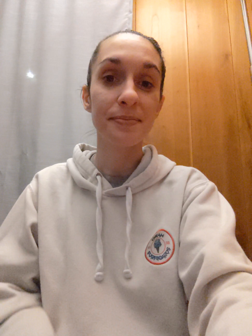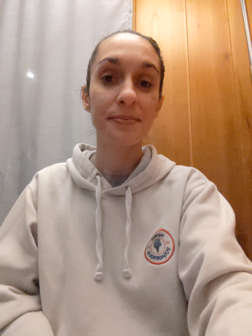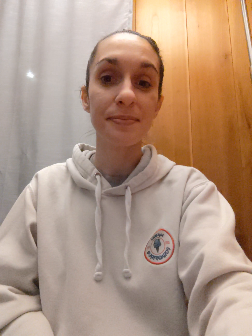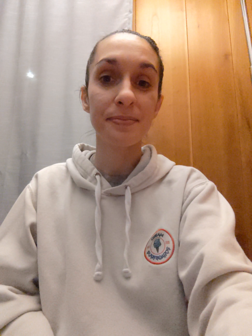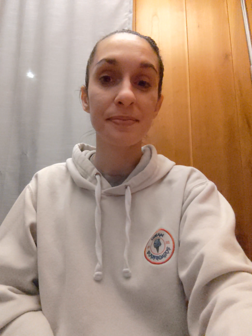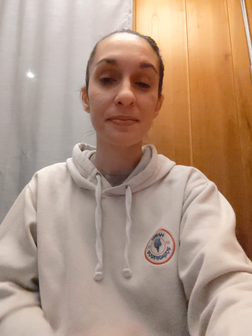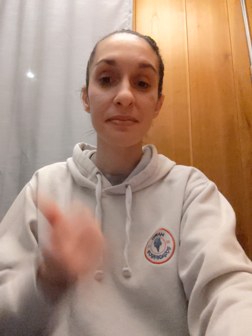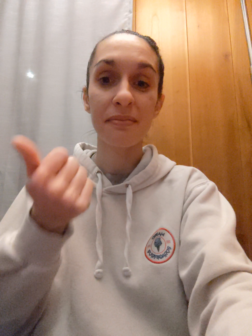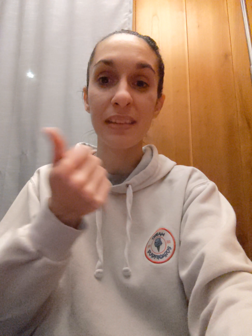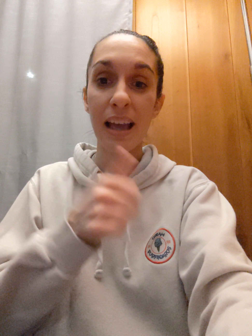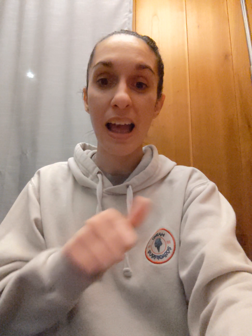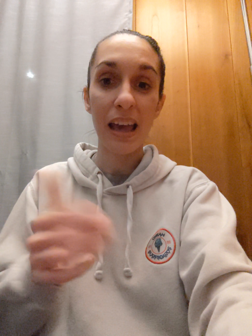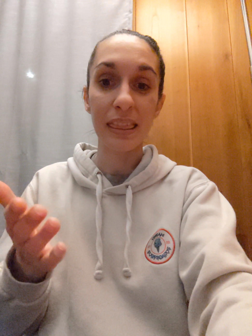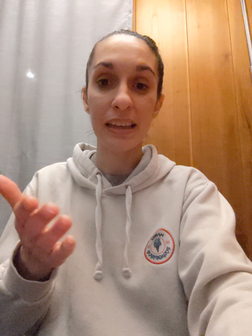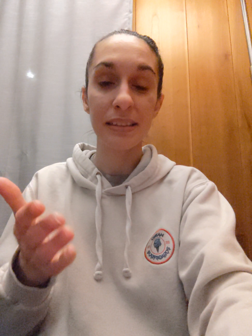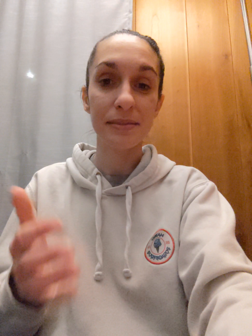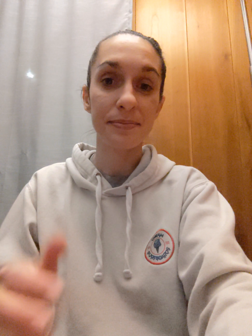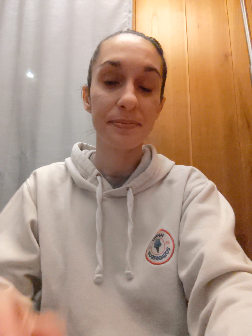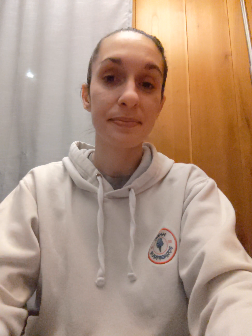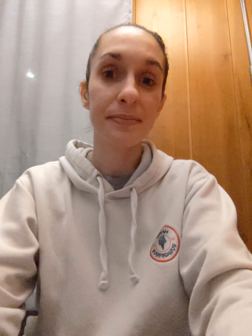any